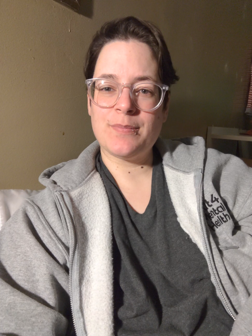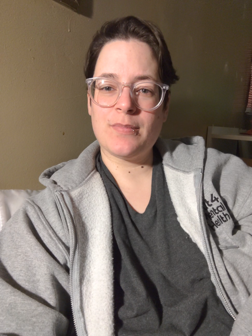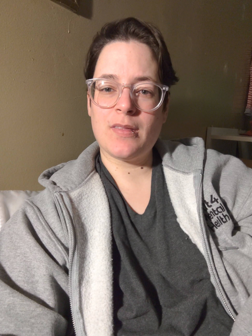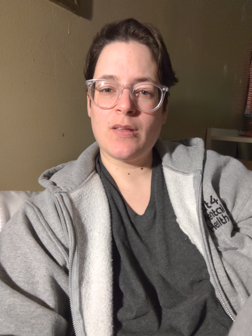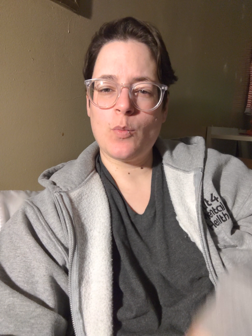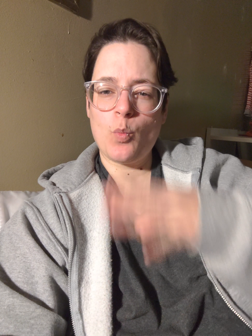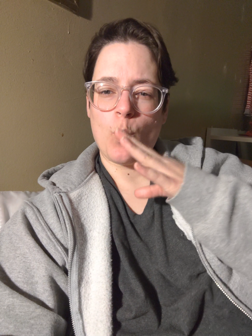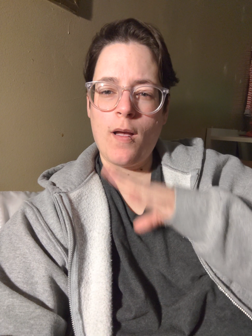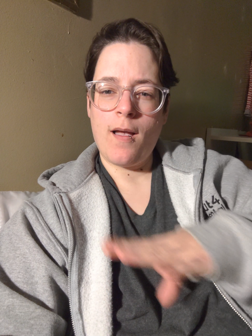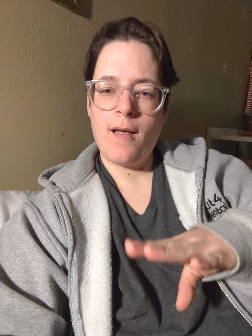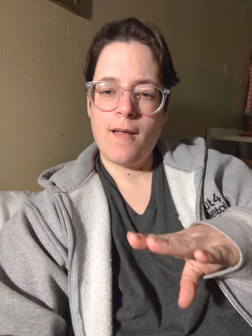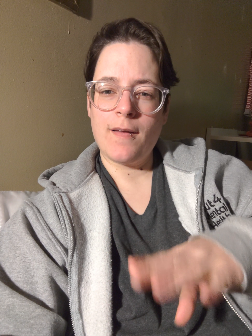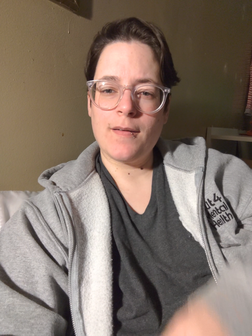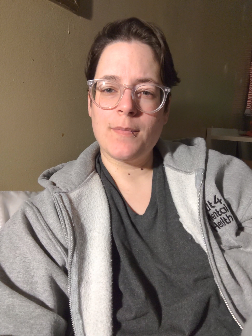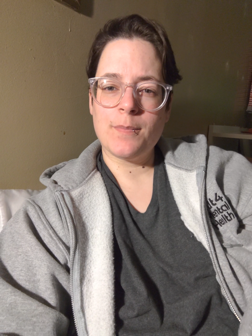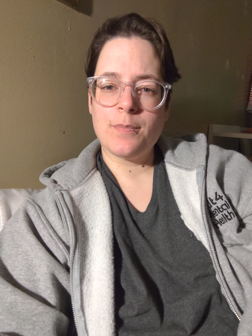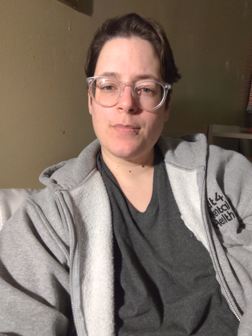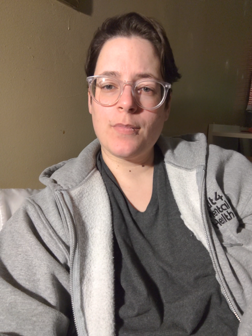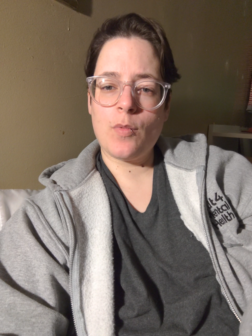quiet